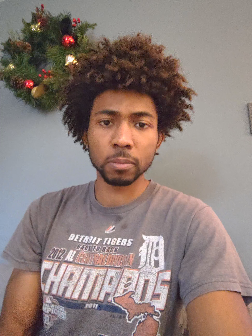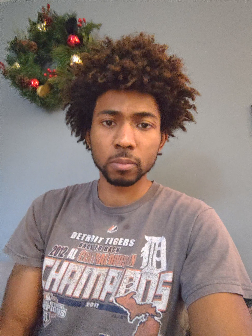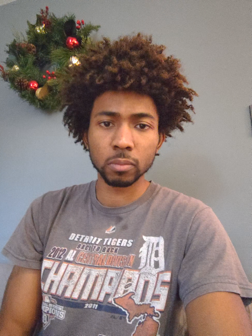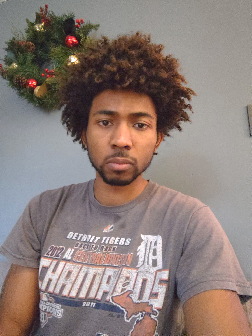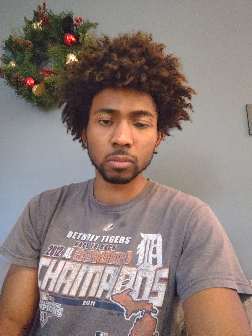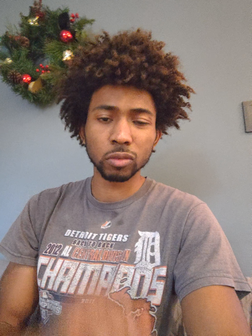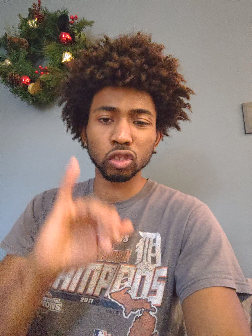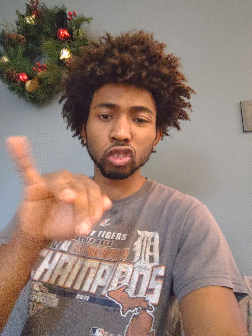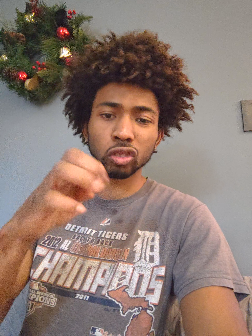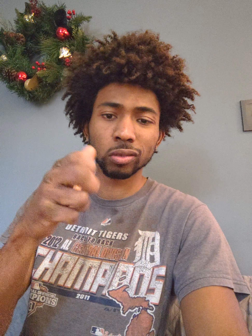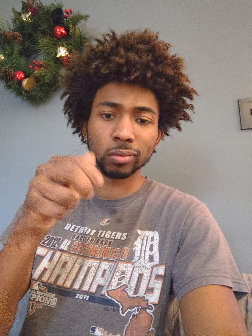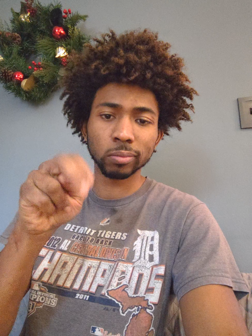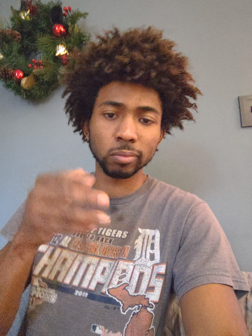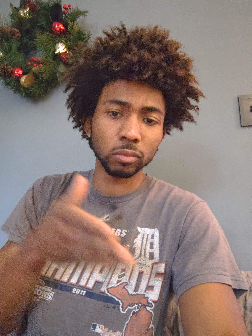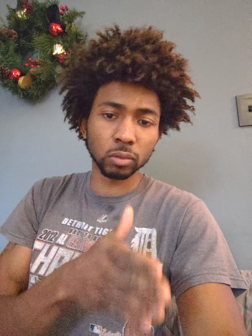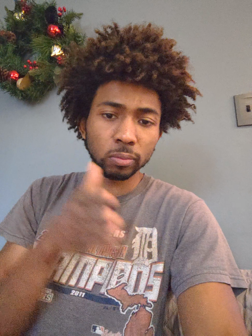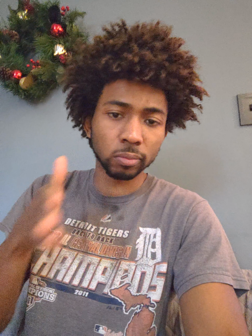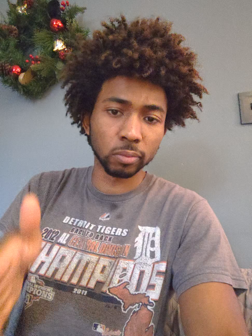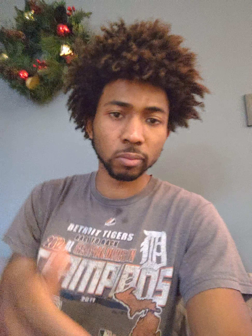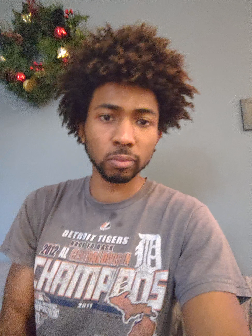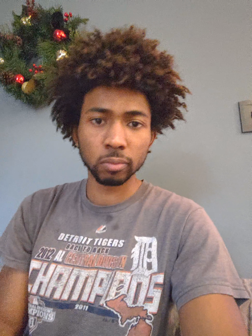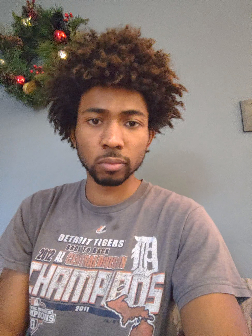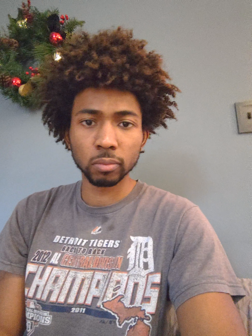jeans